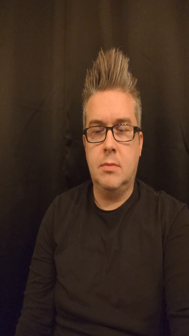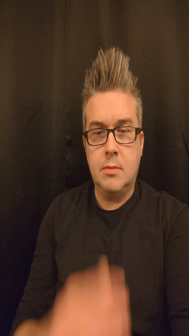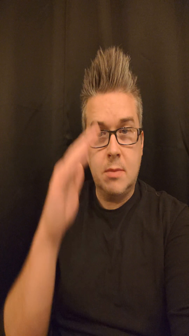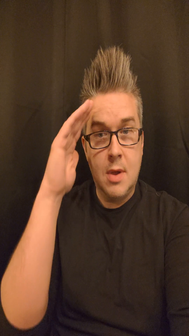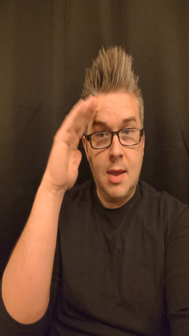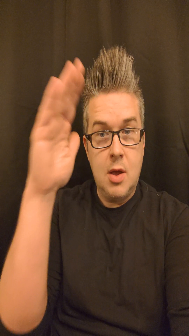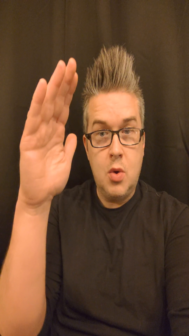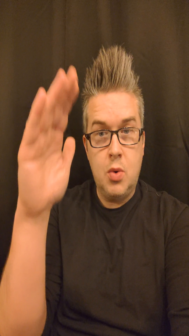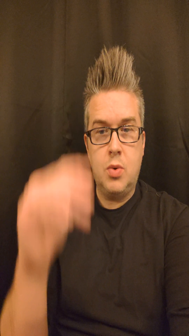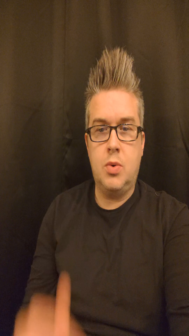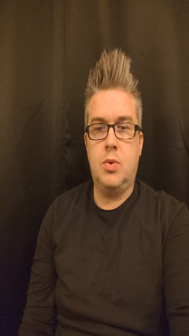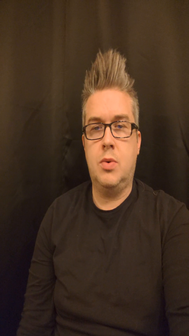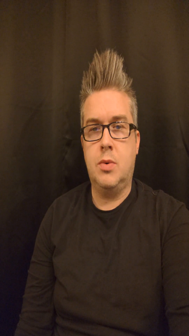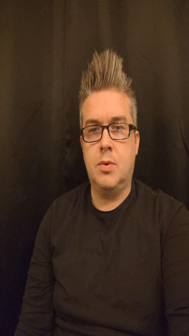hello